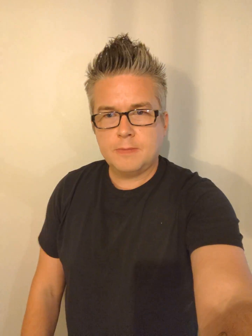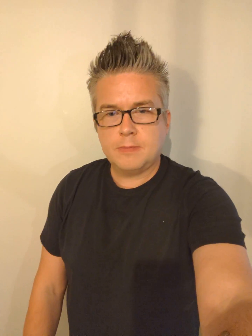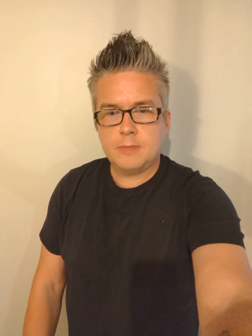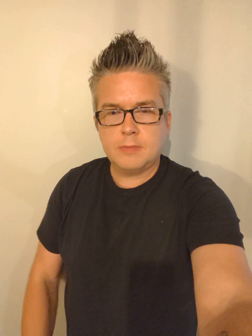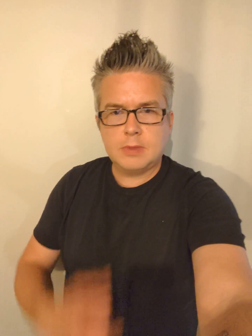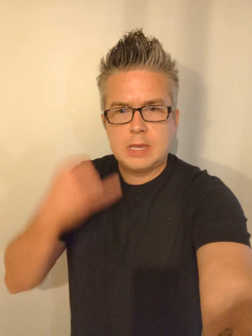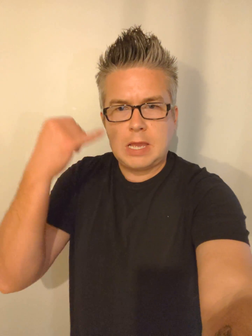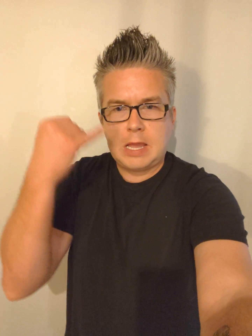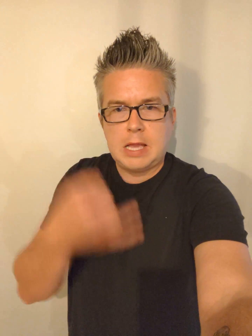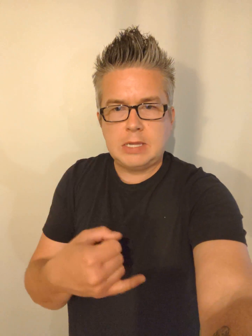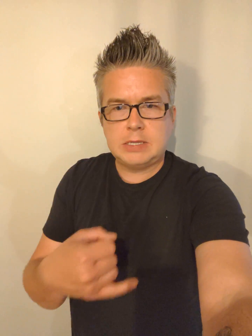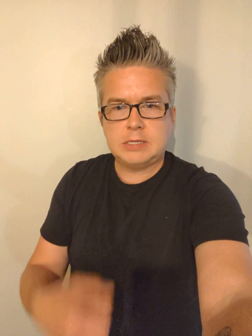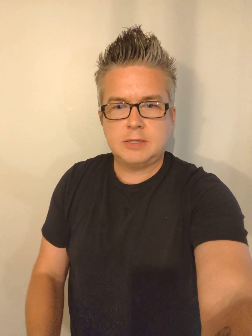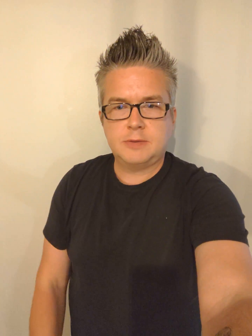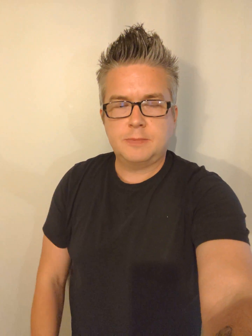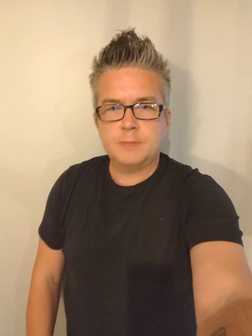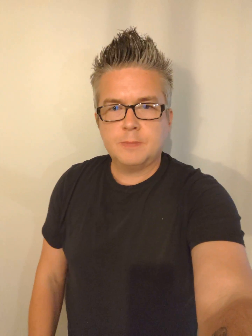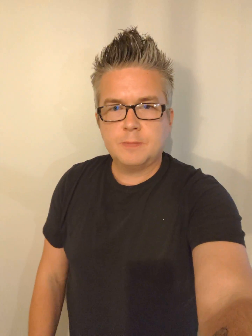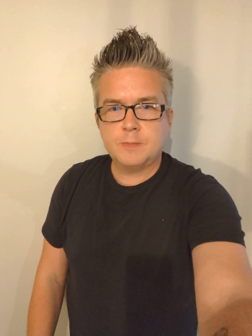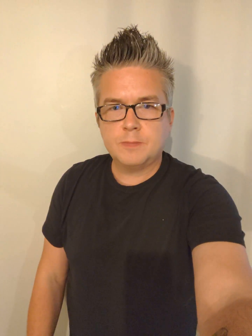last